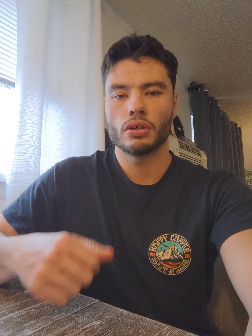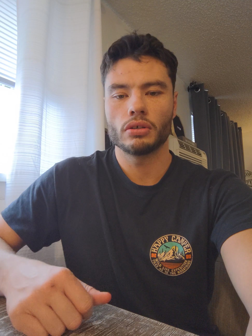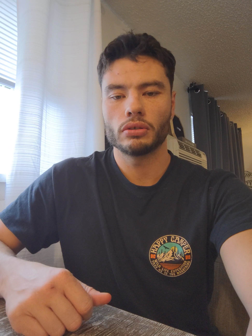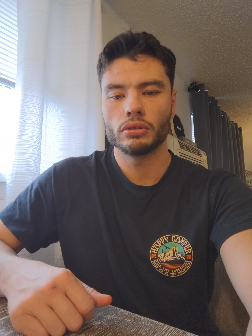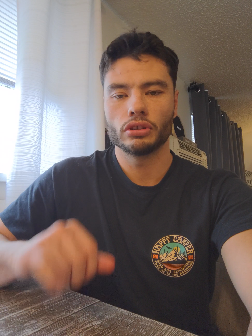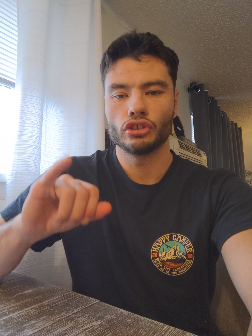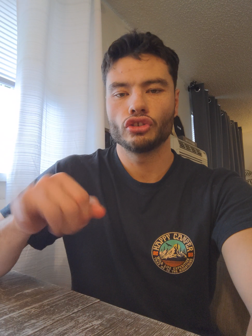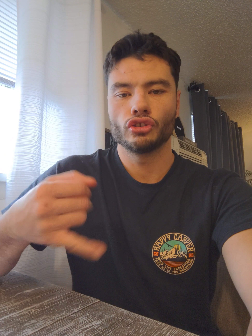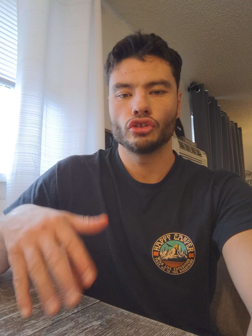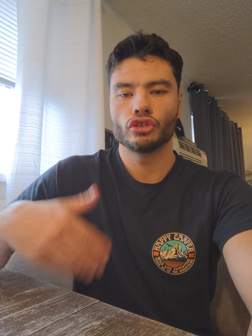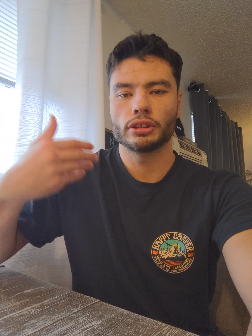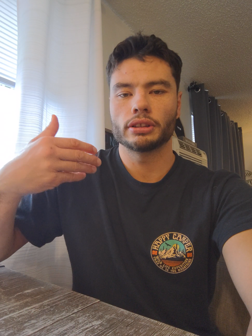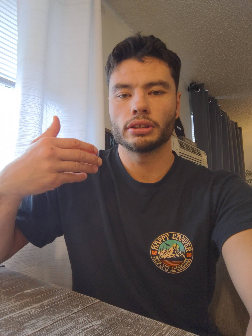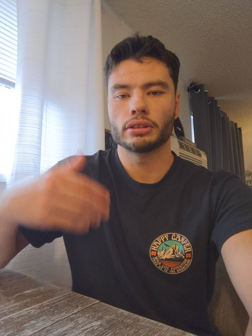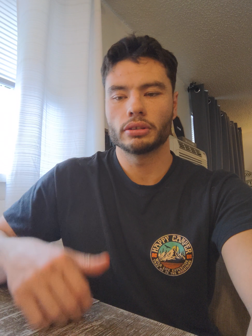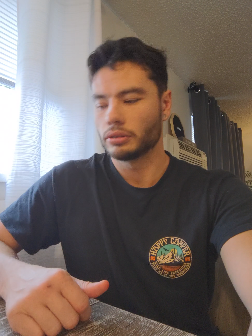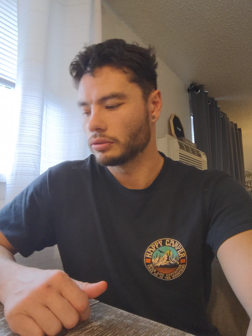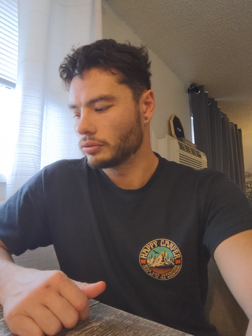jeans